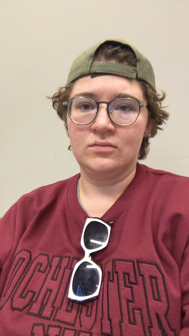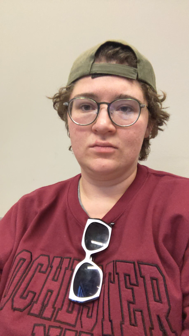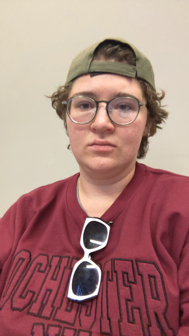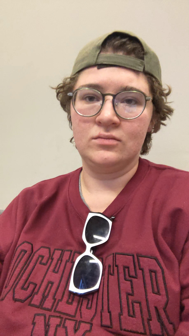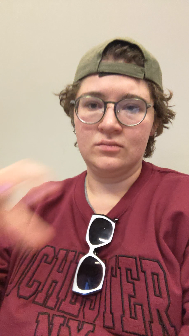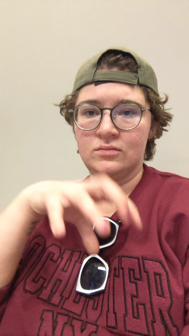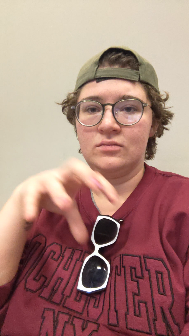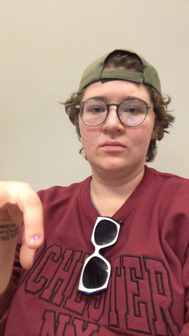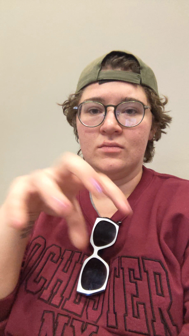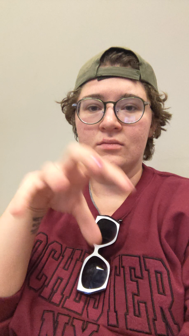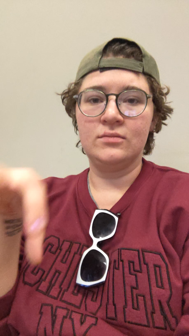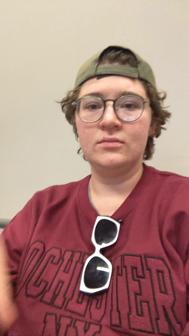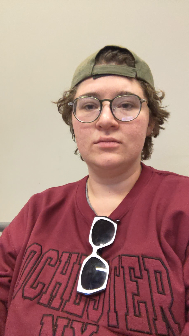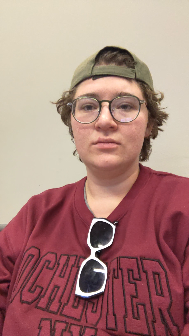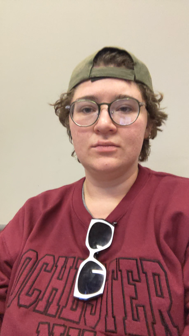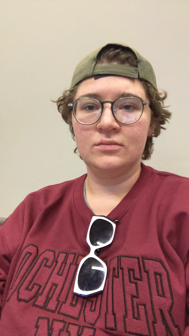block